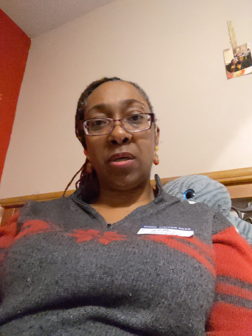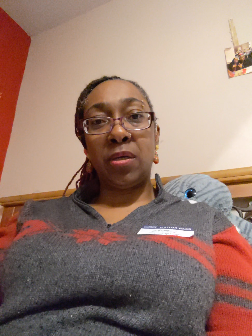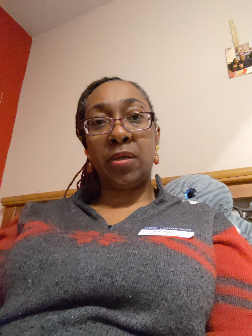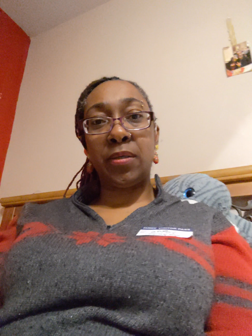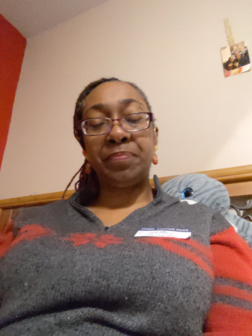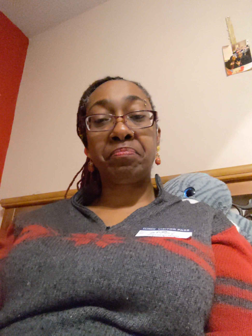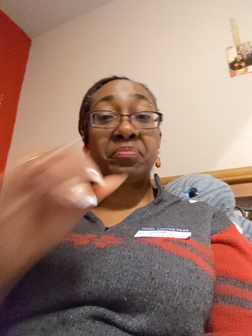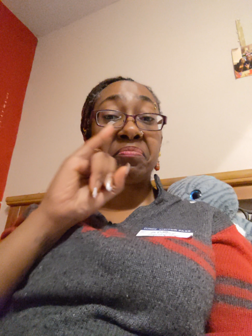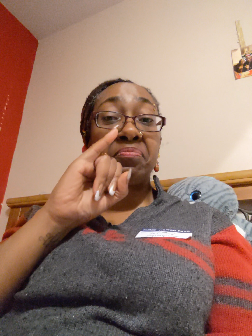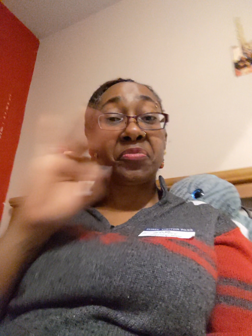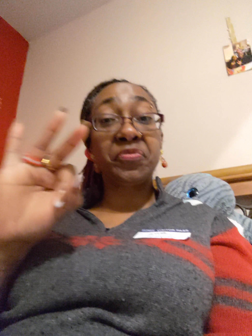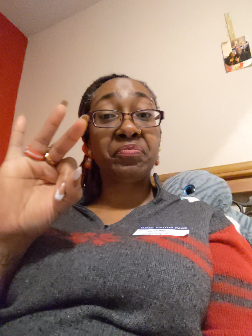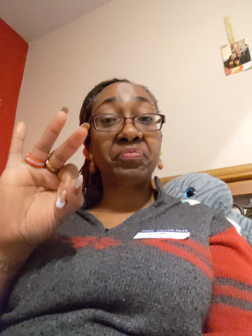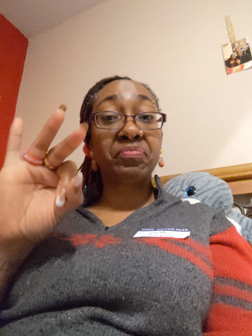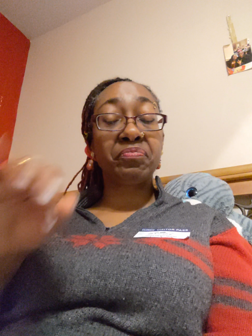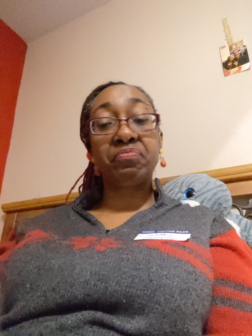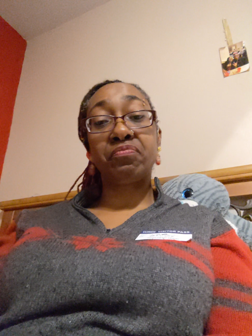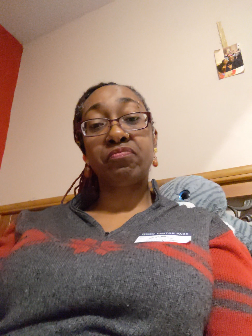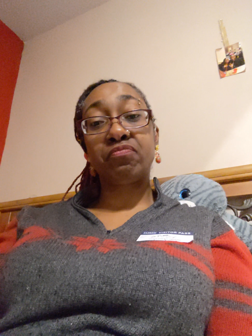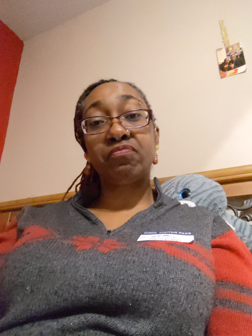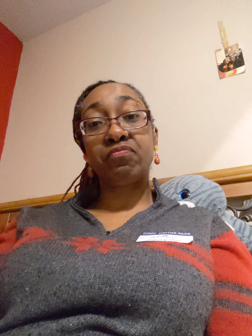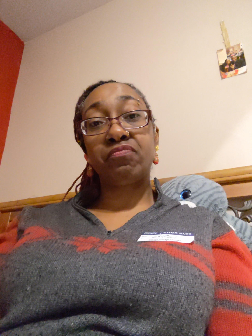if